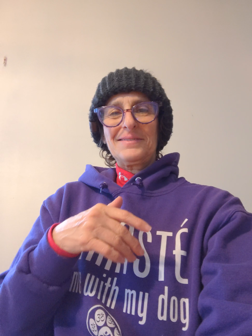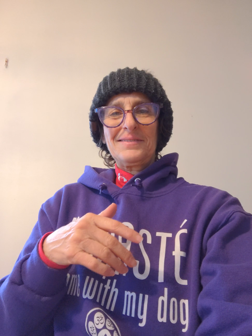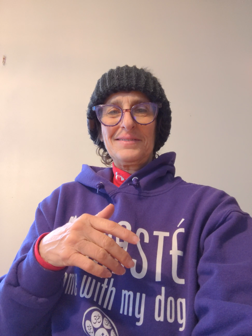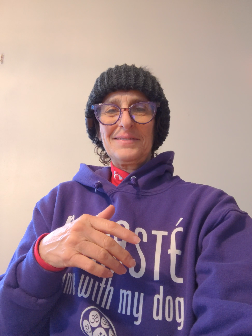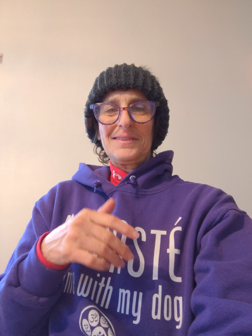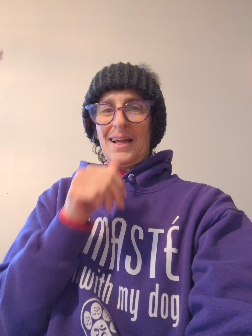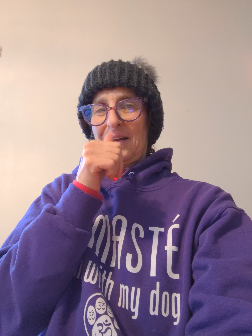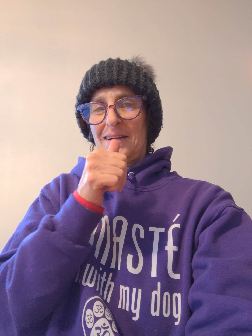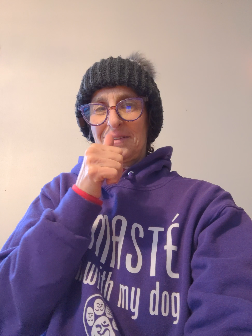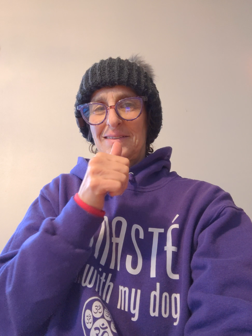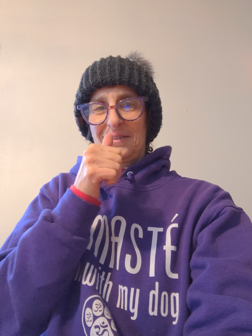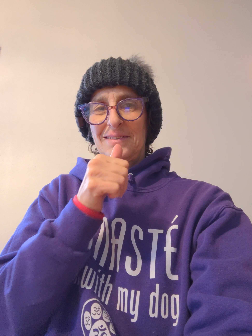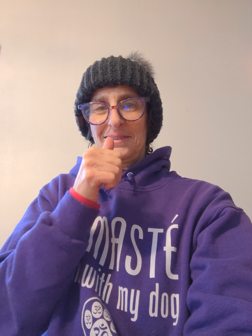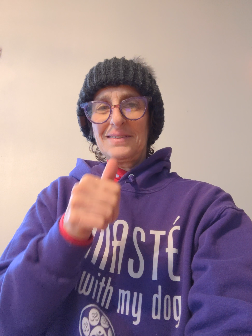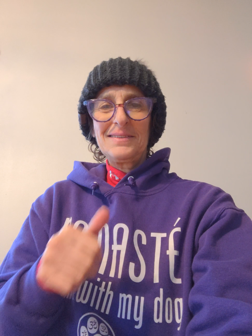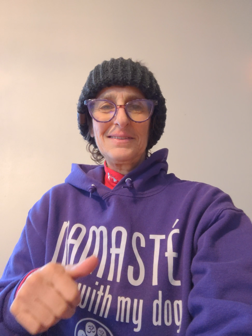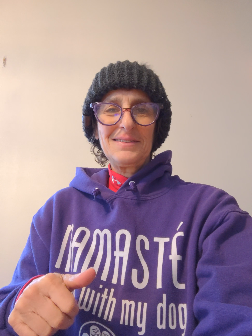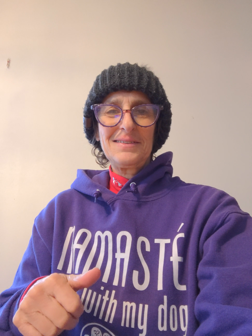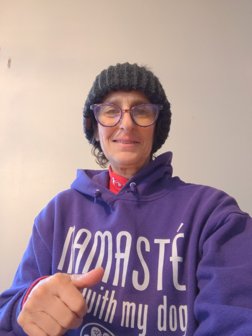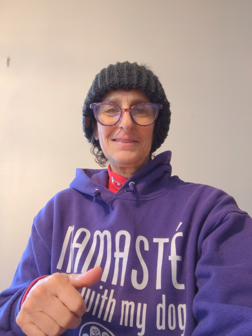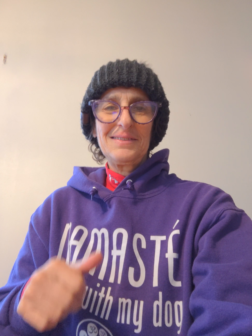nuts